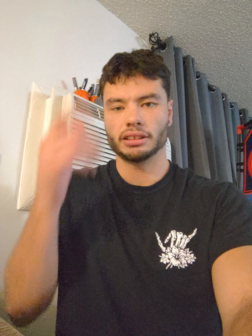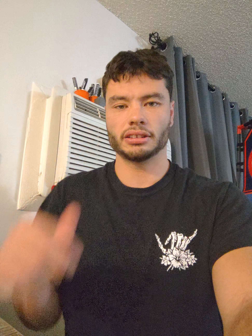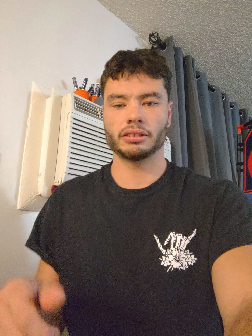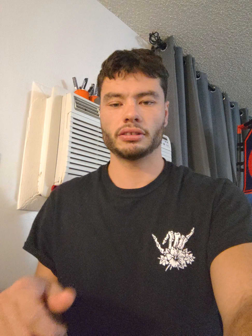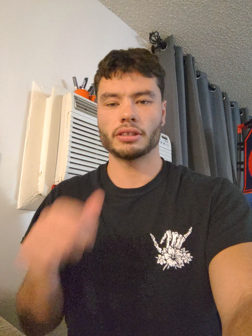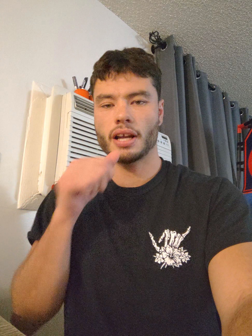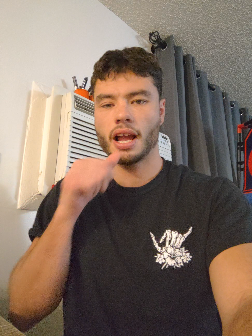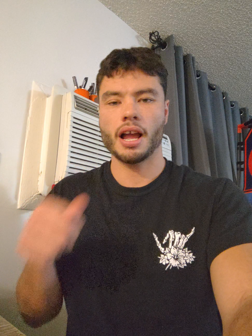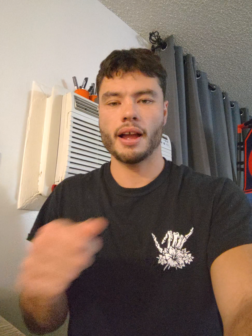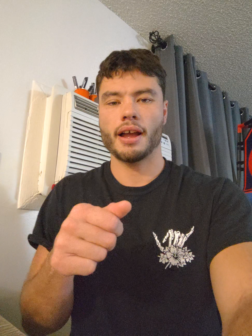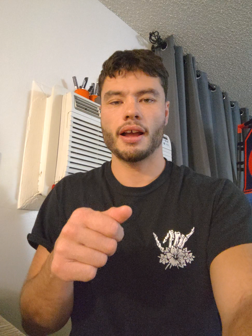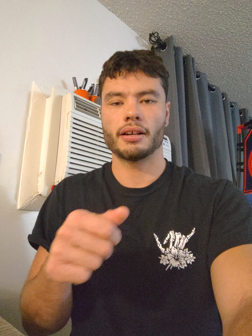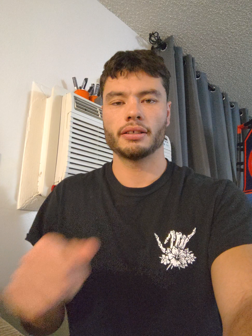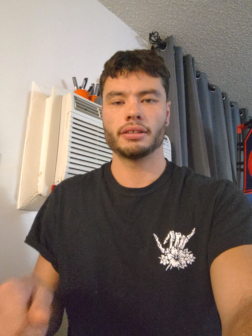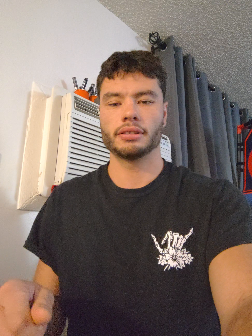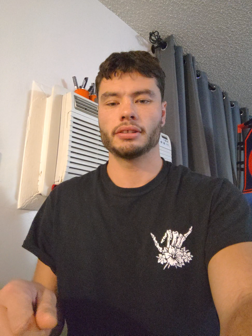hide